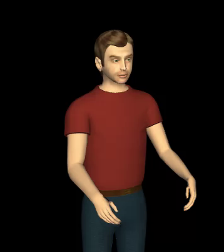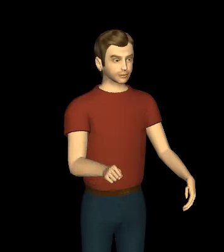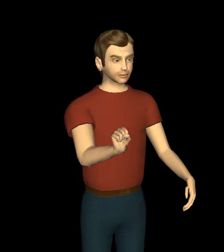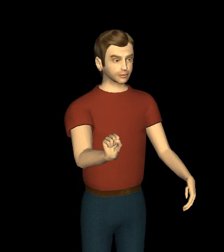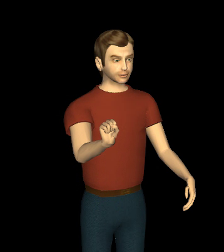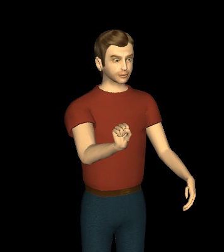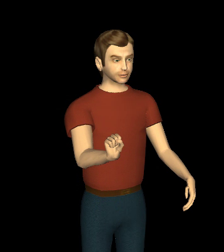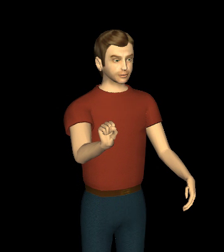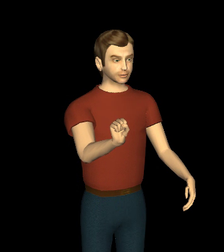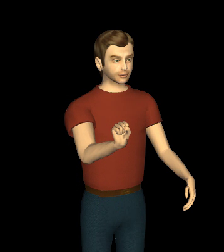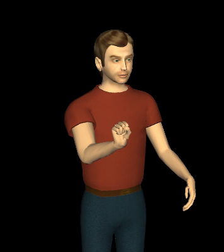السبت